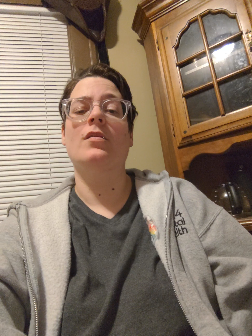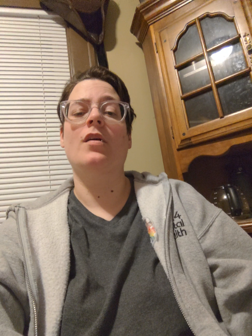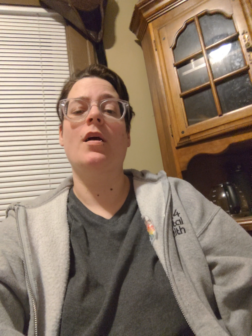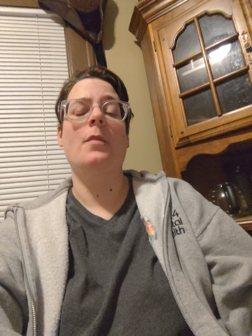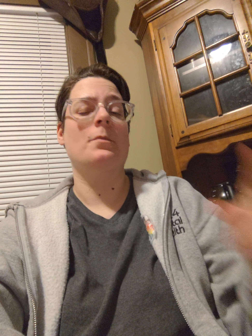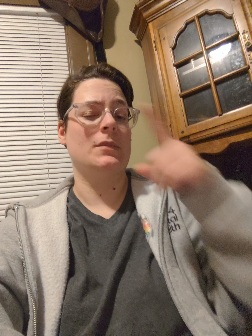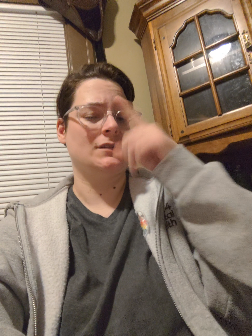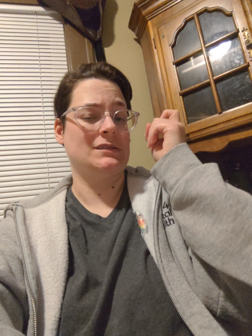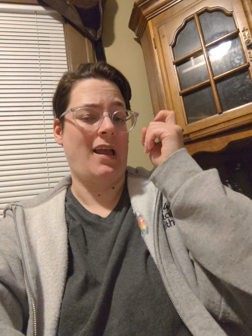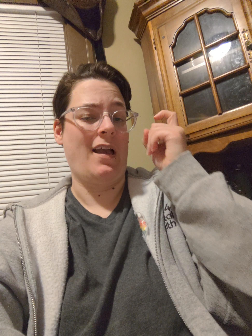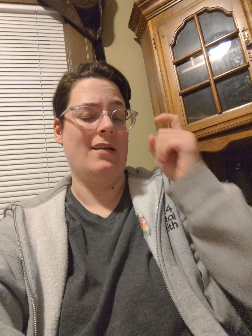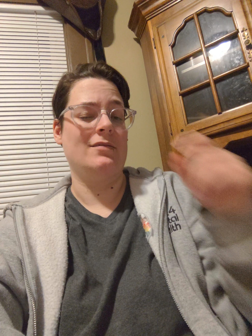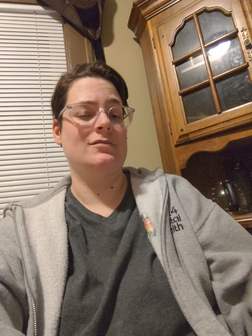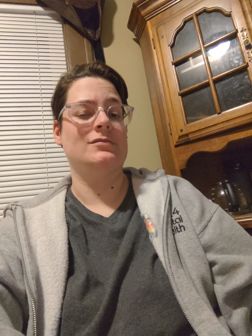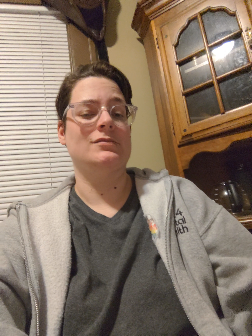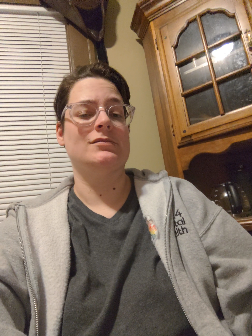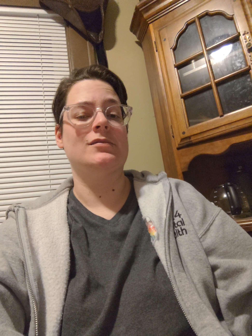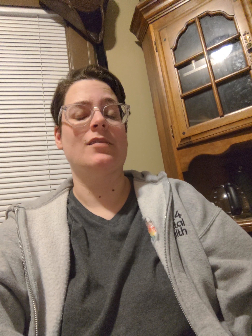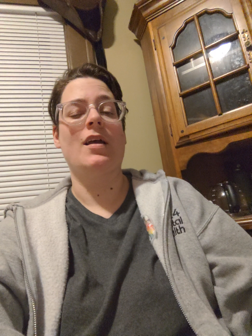because